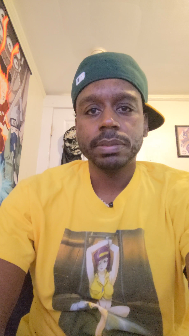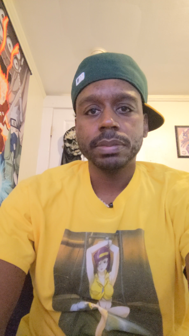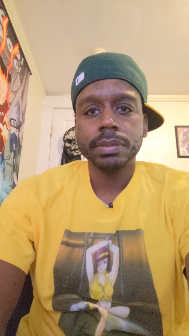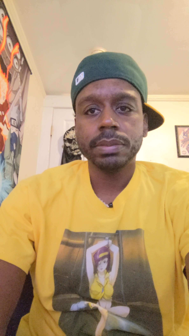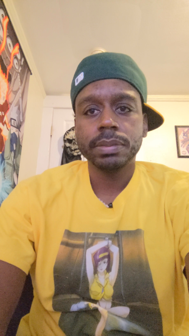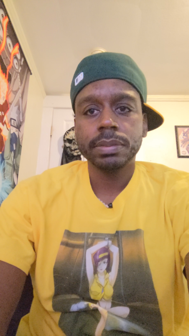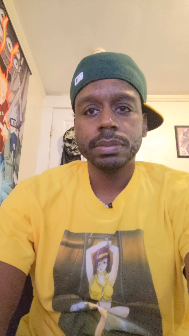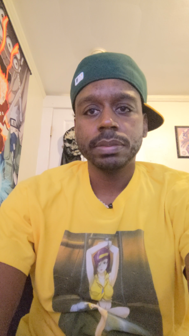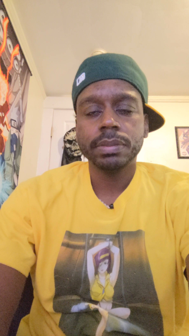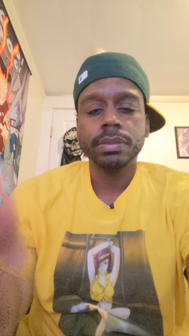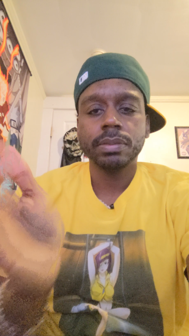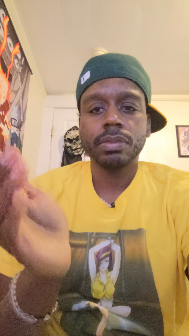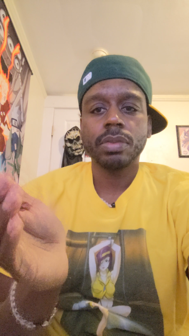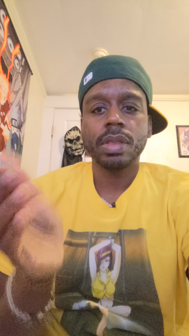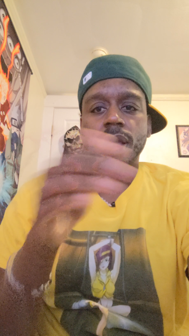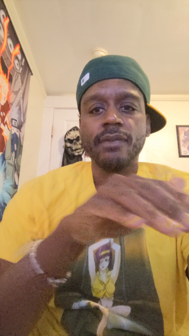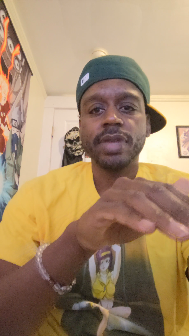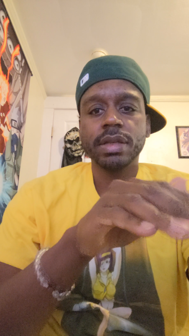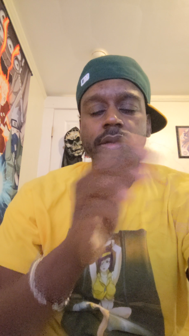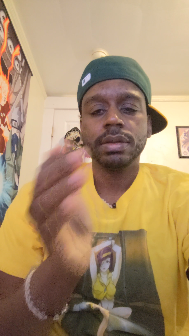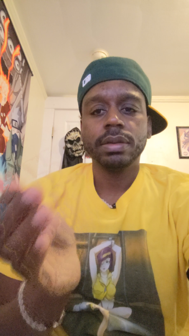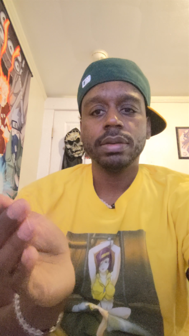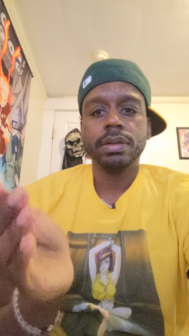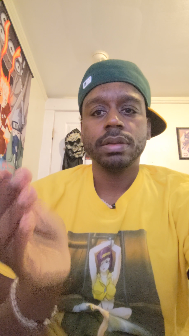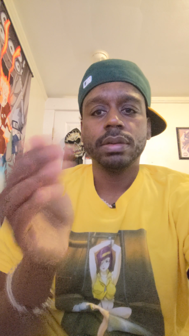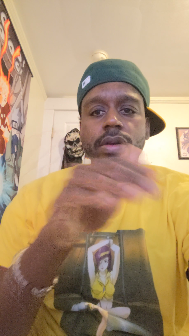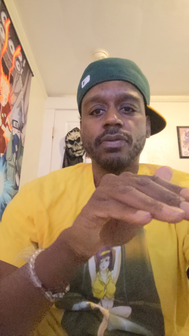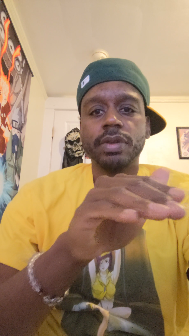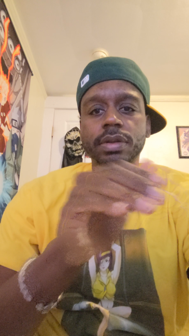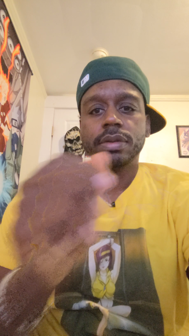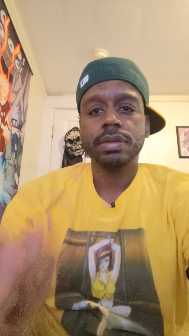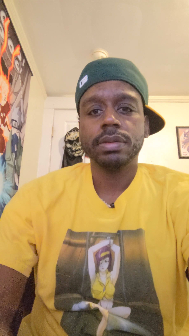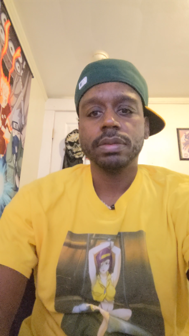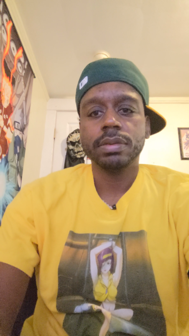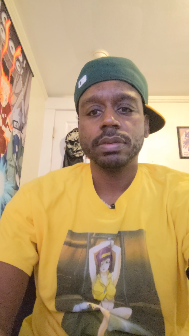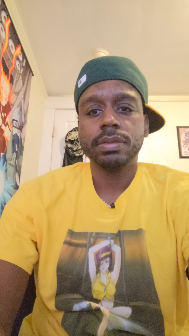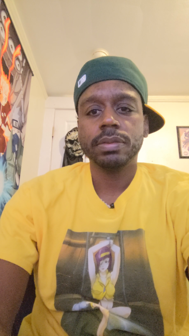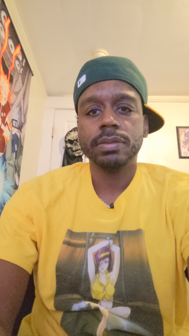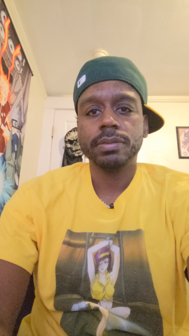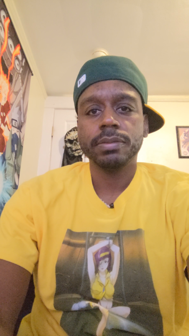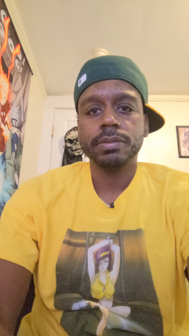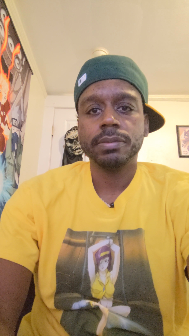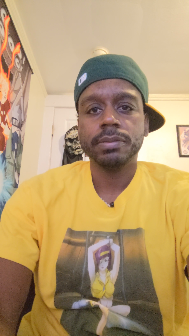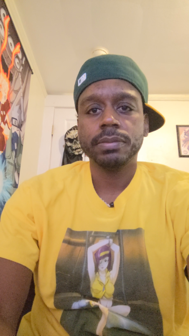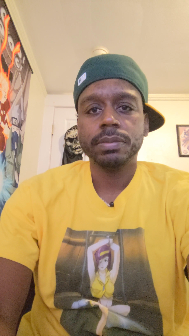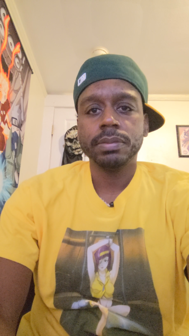cover